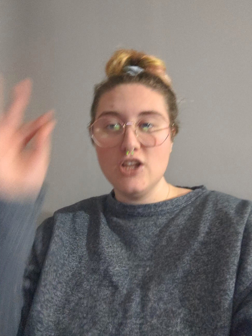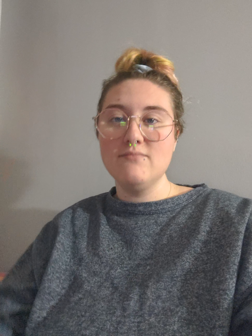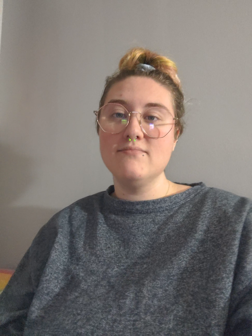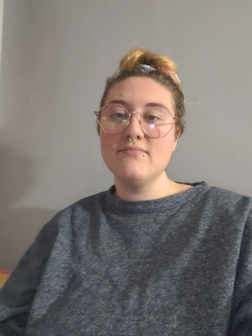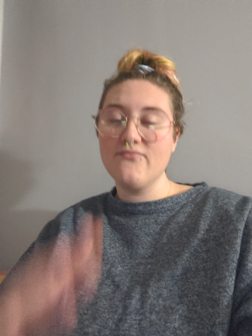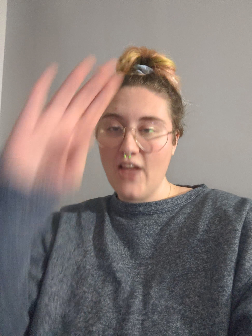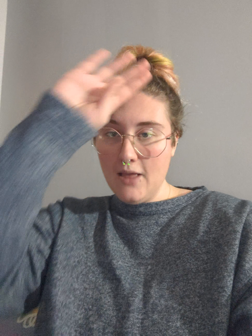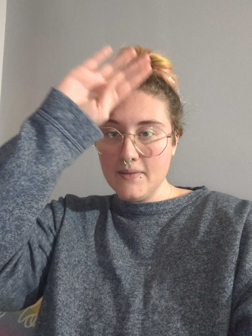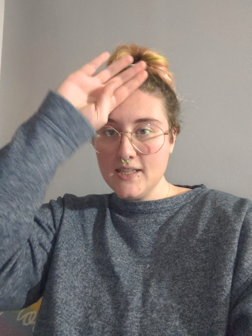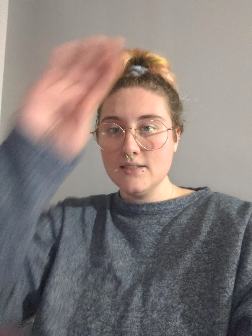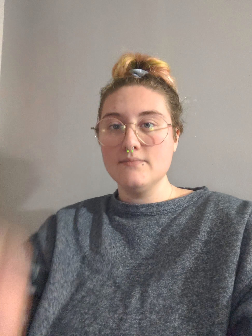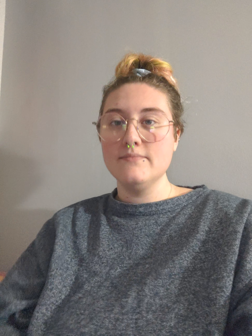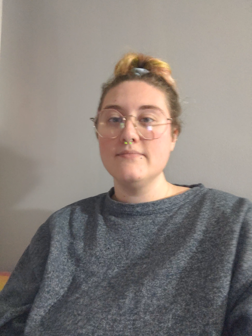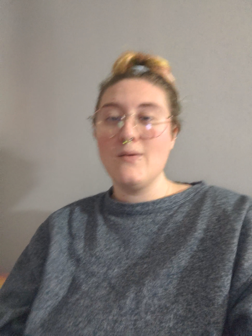fireman